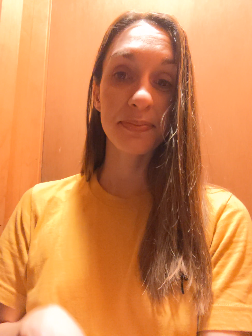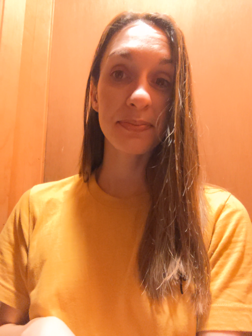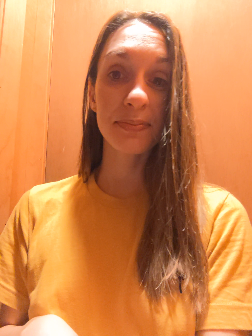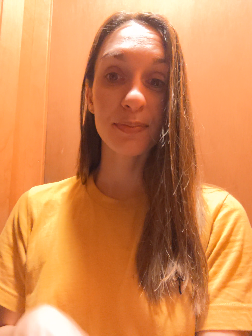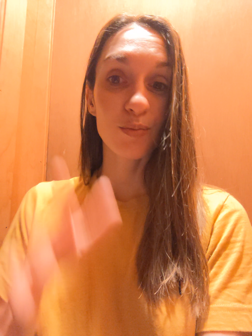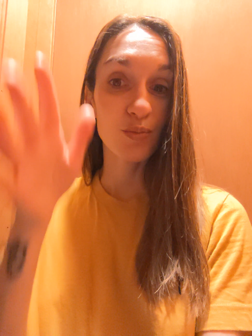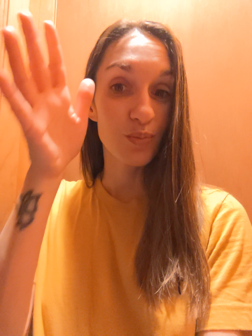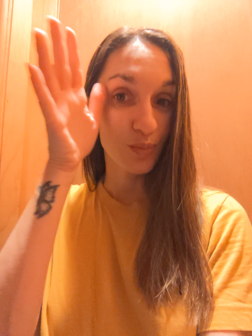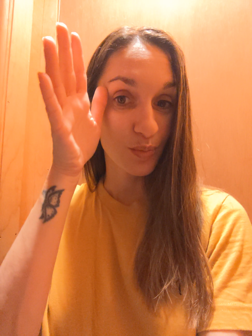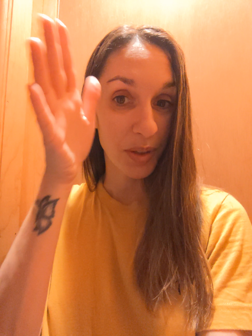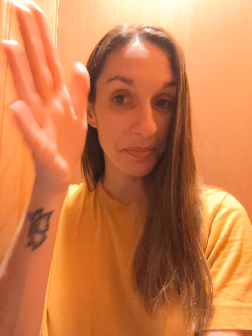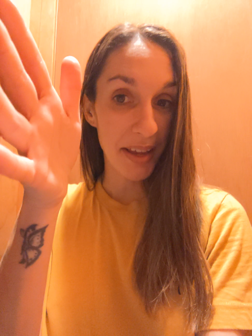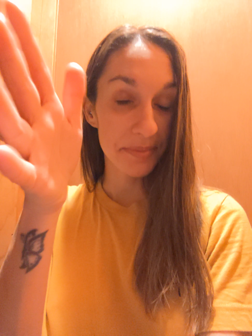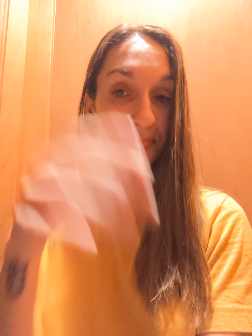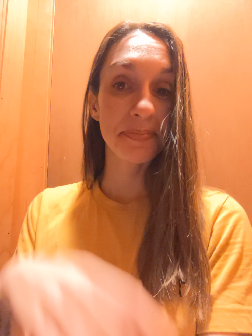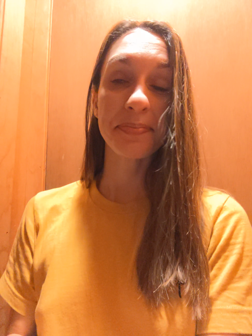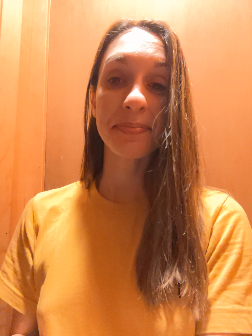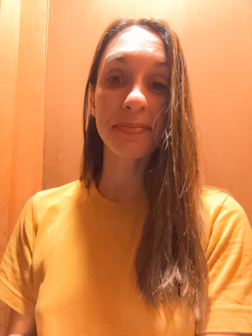grandpa